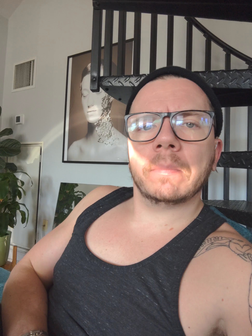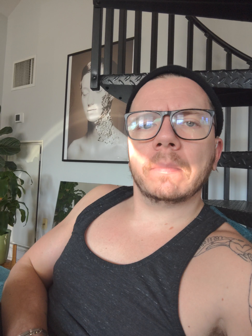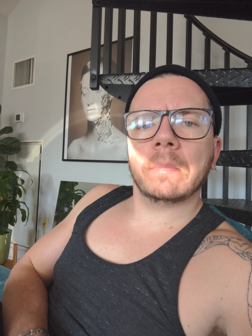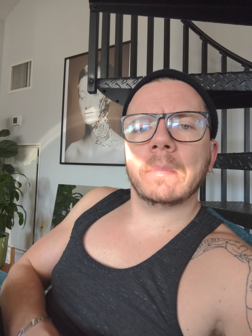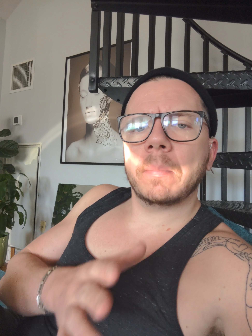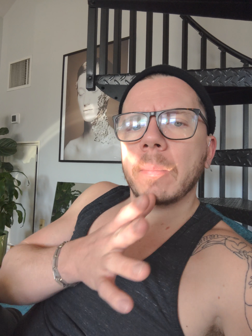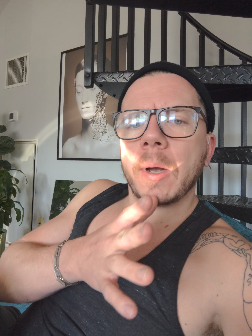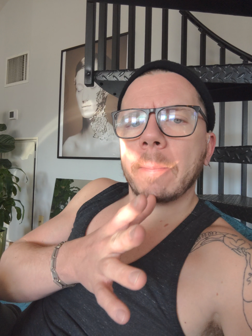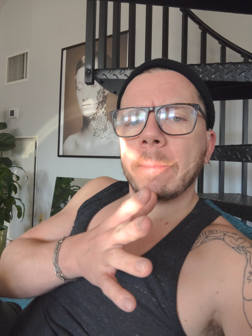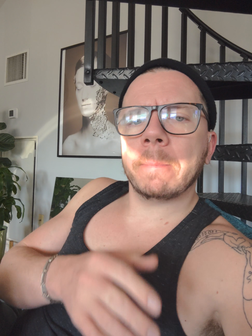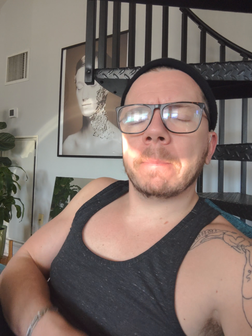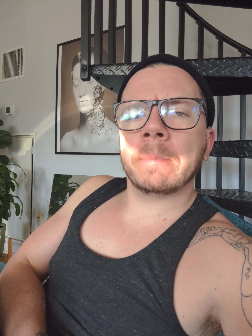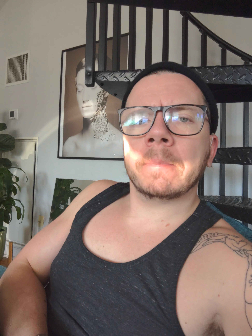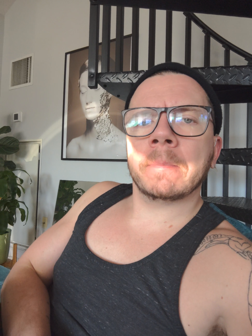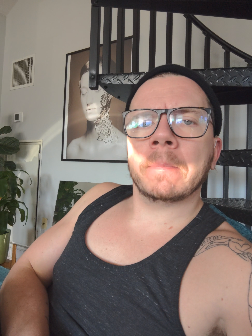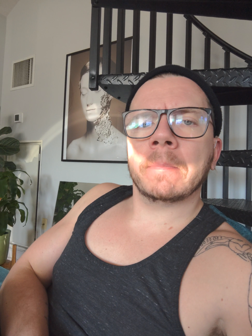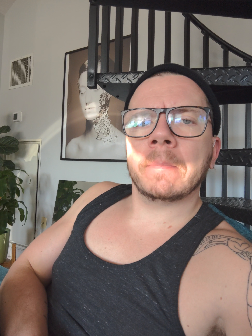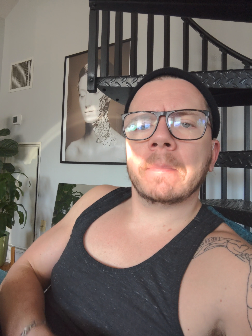mom